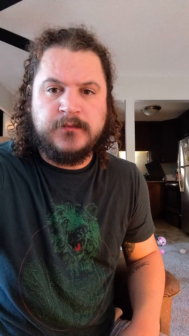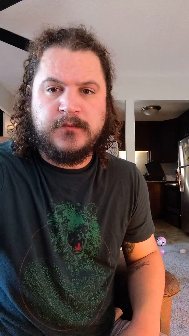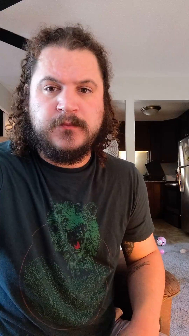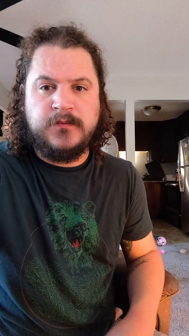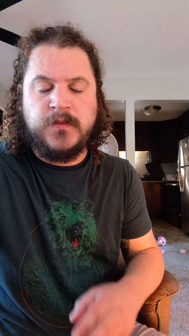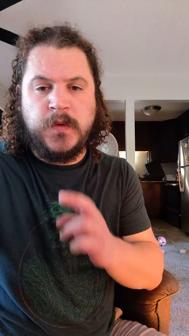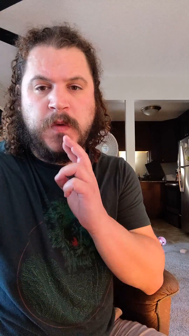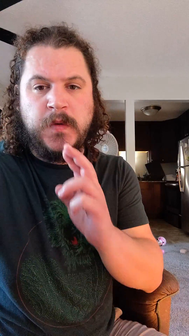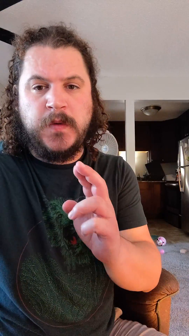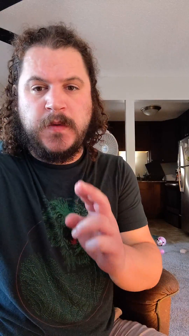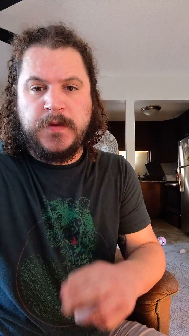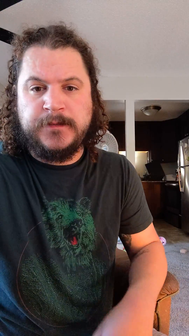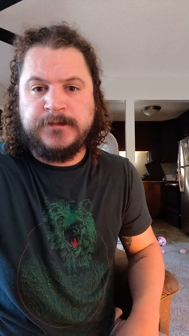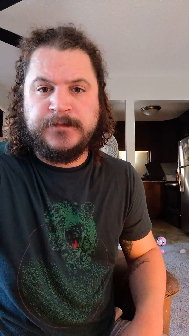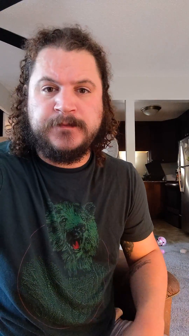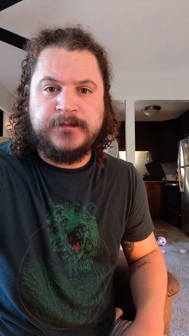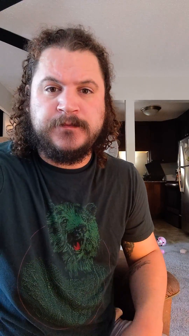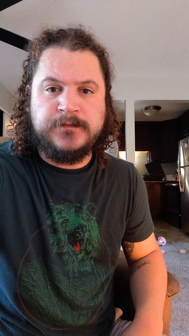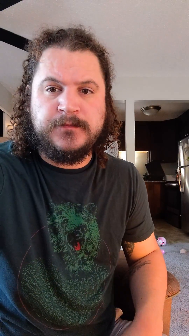are